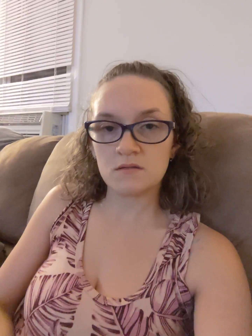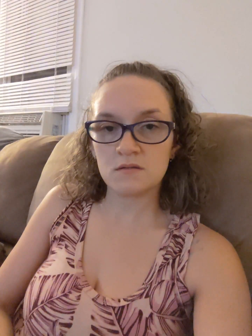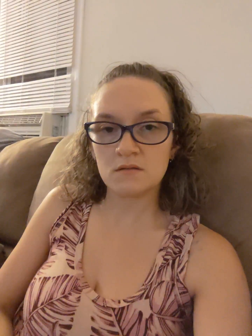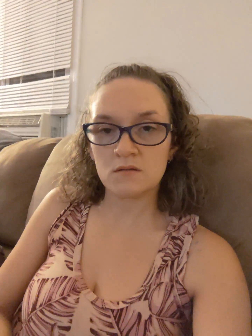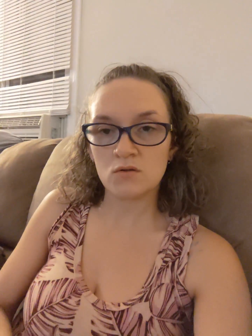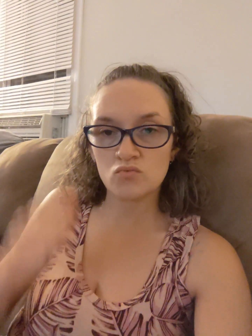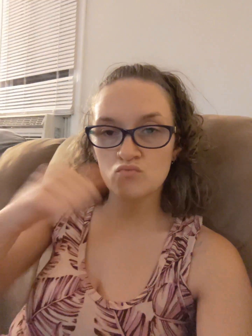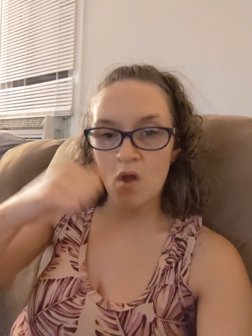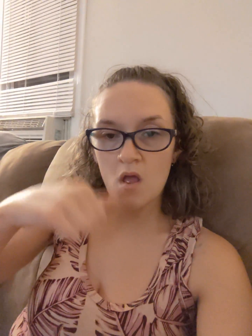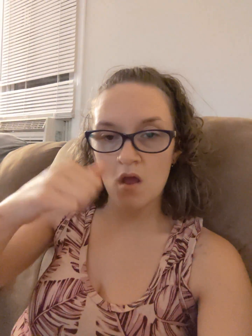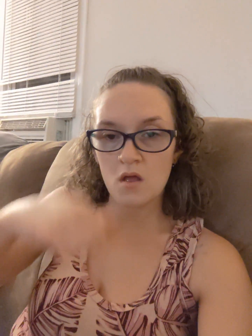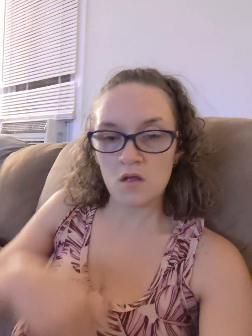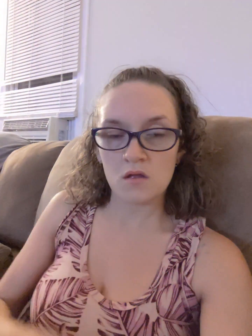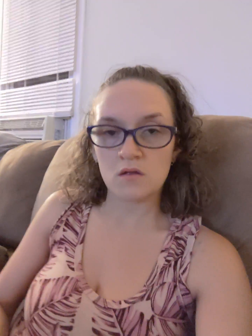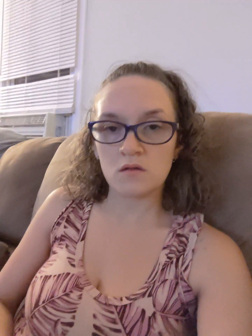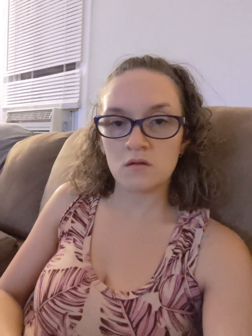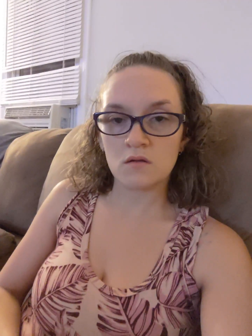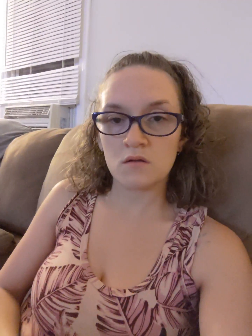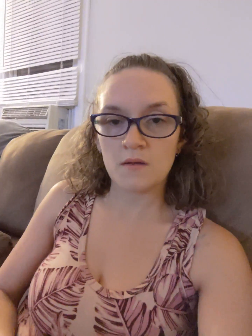rock